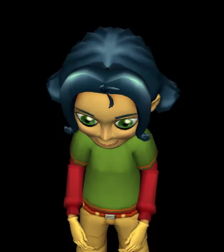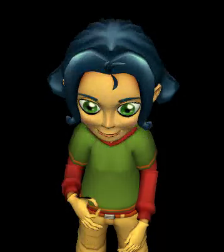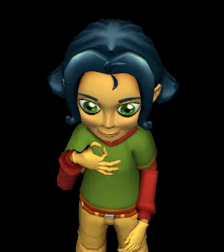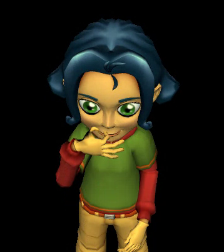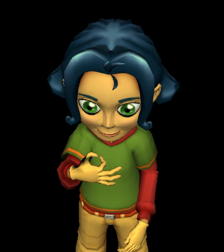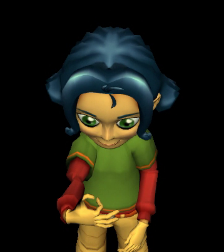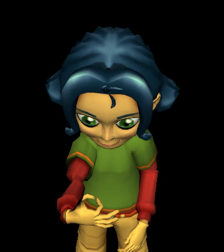يقول